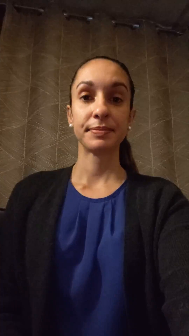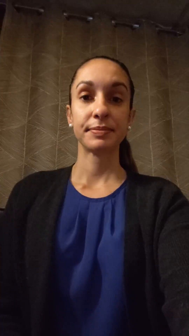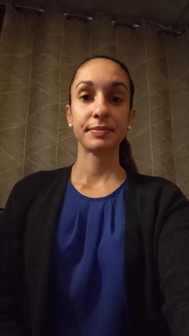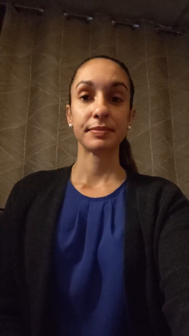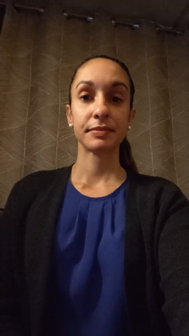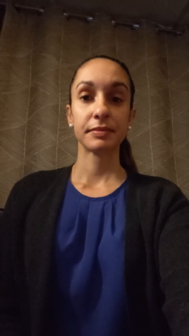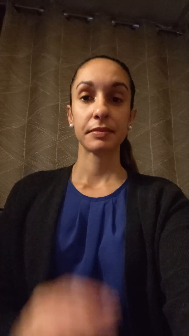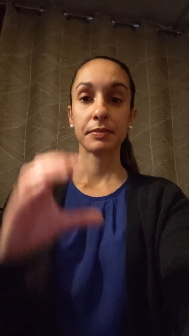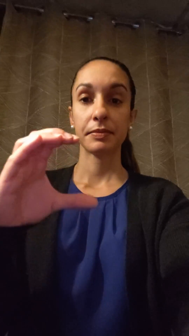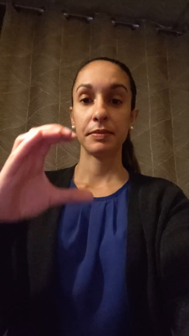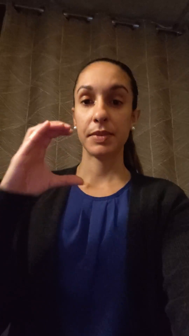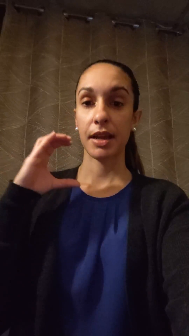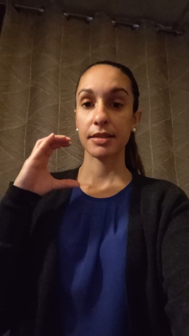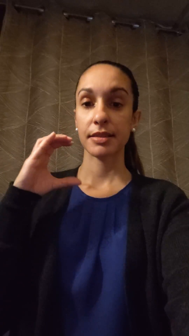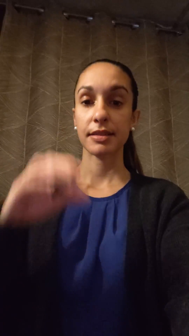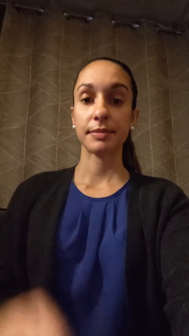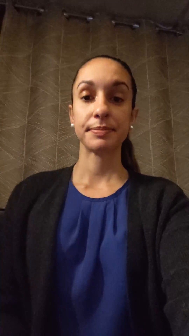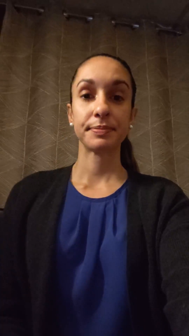bus